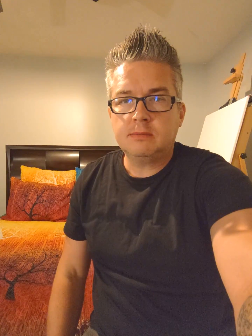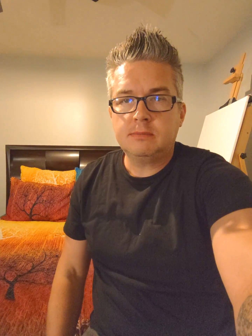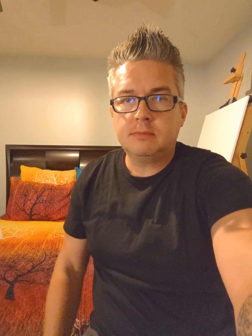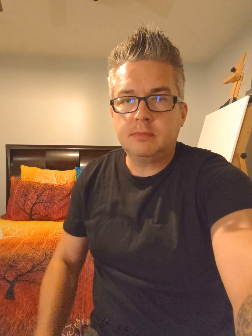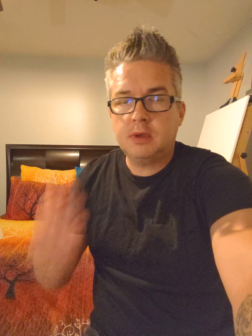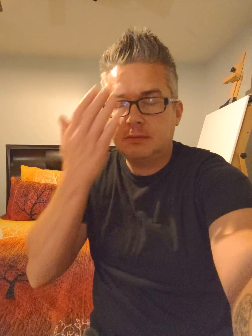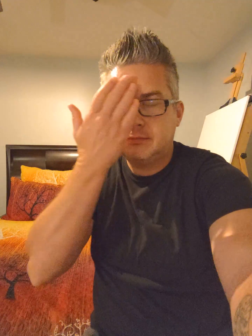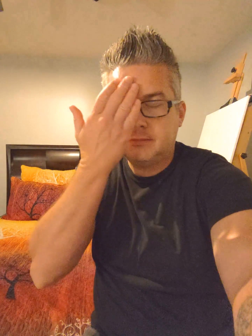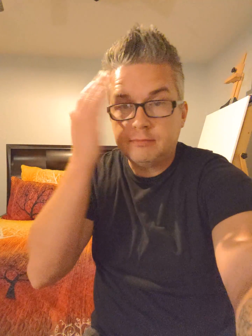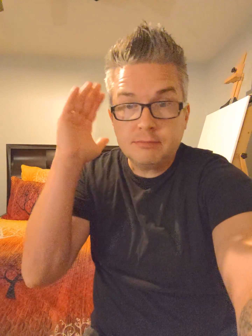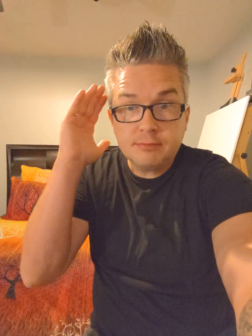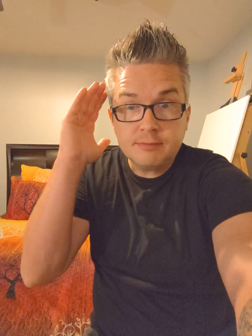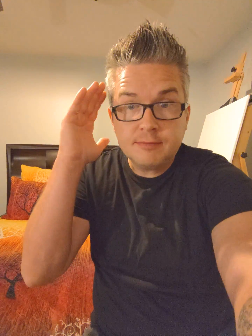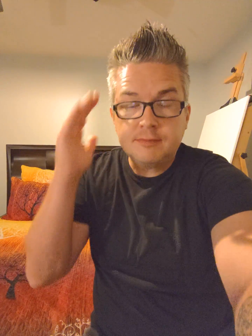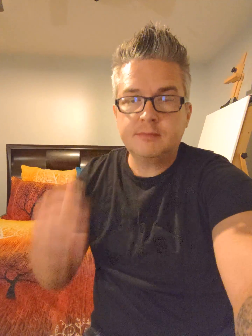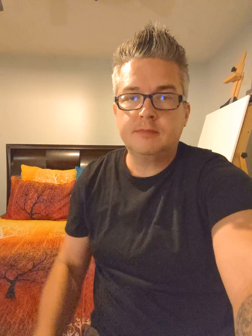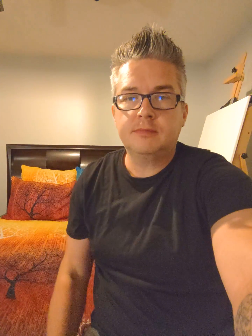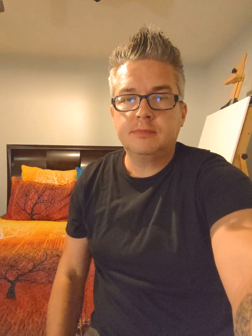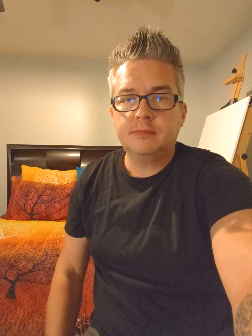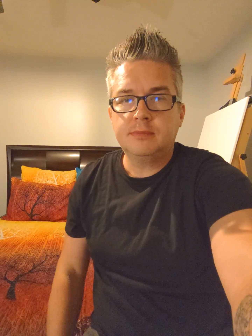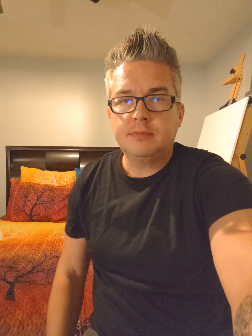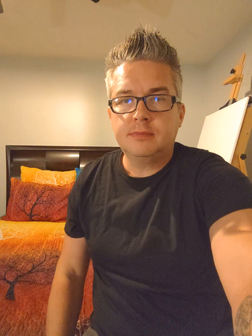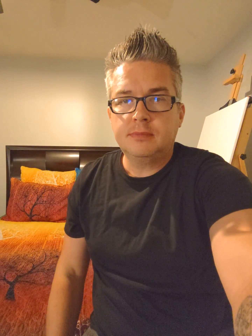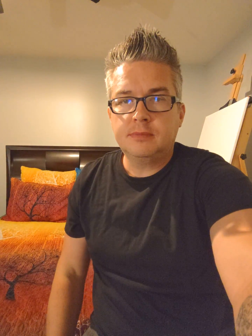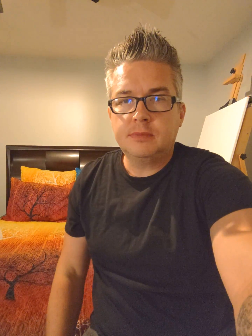peekaboo